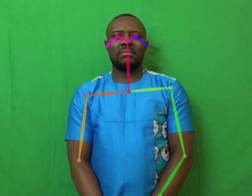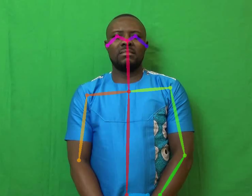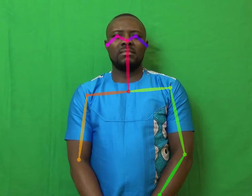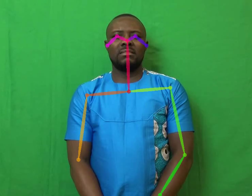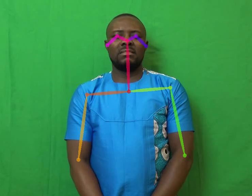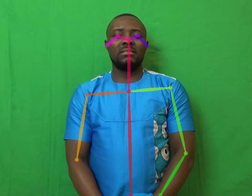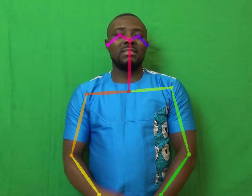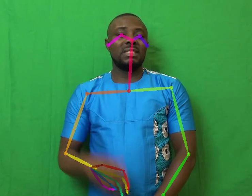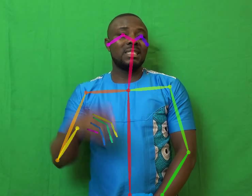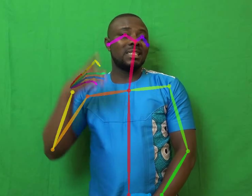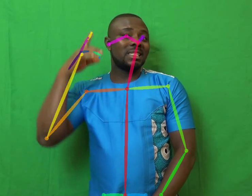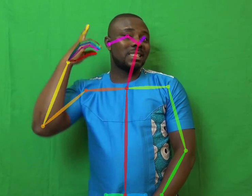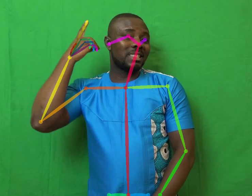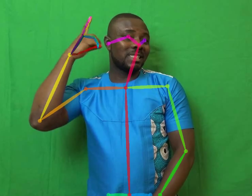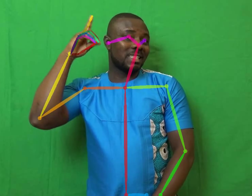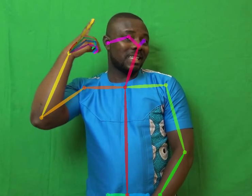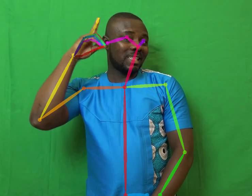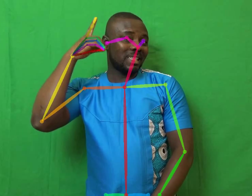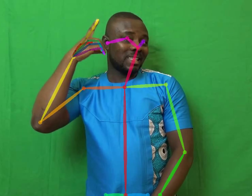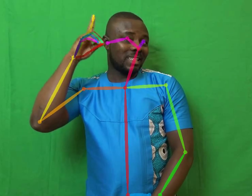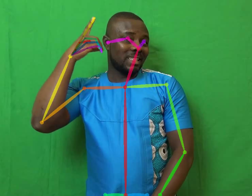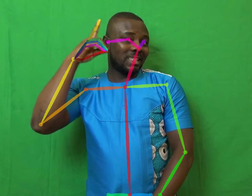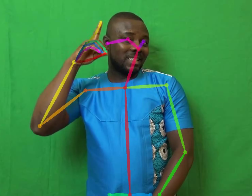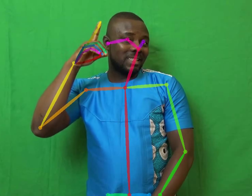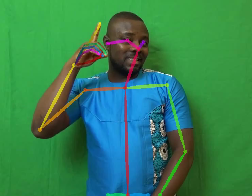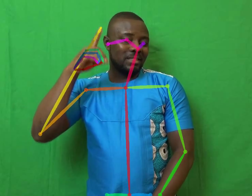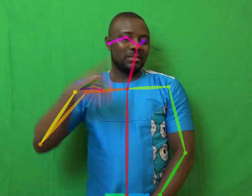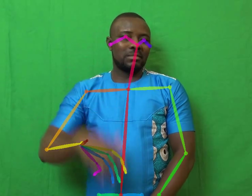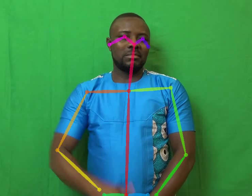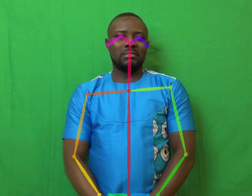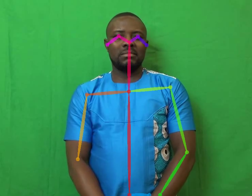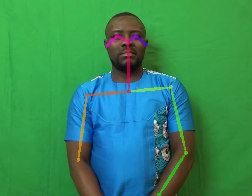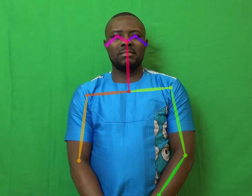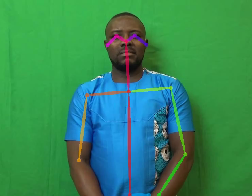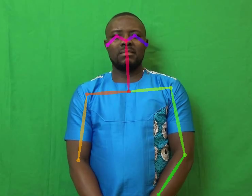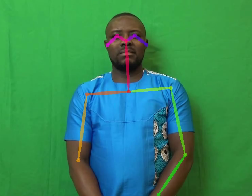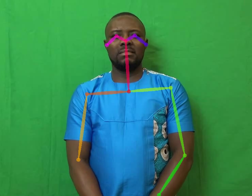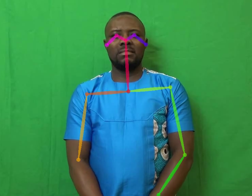diamond